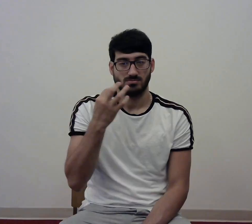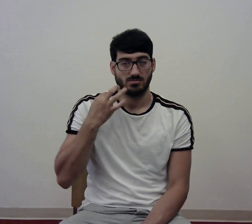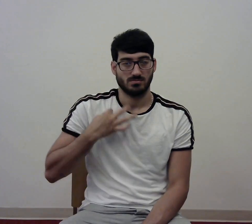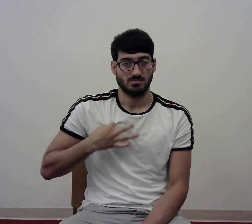oğul